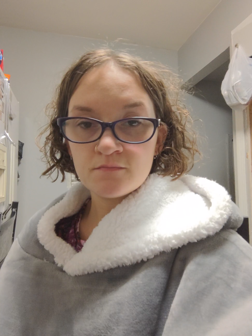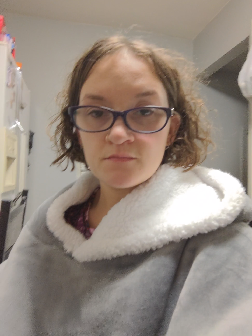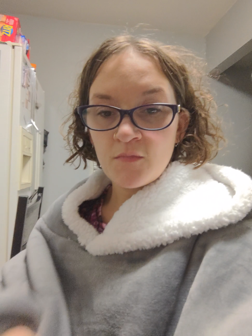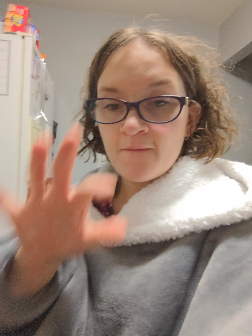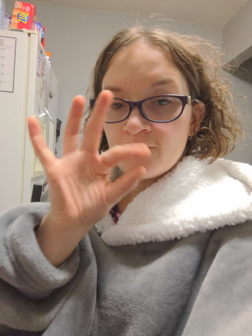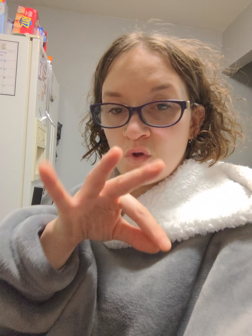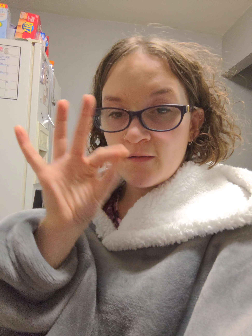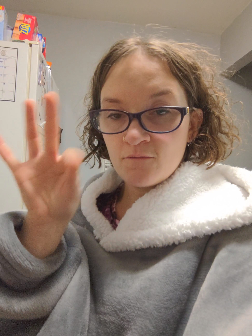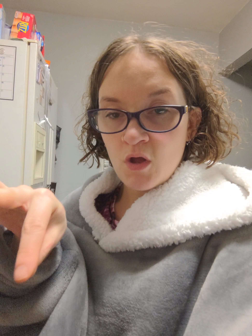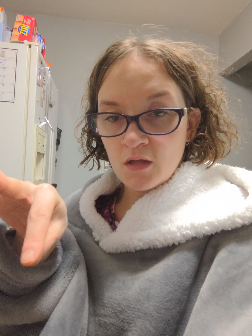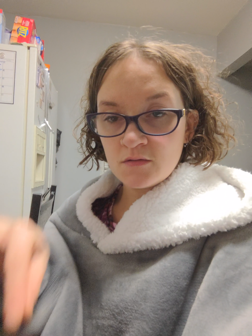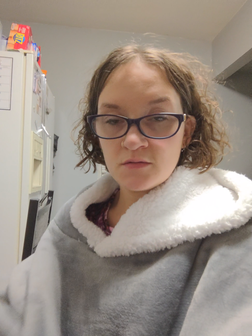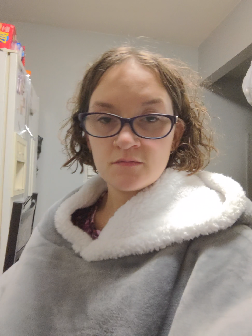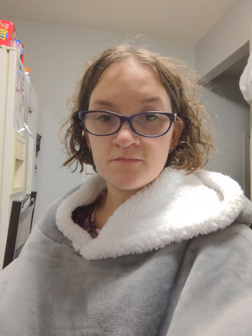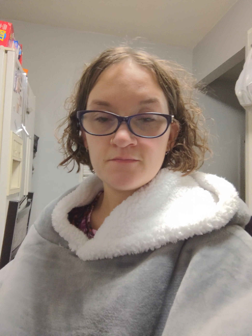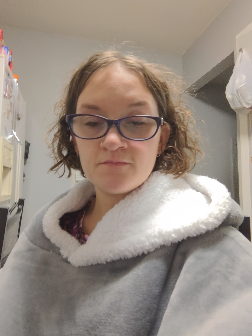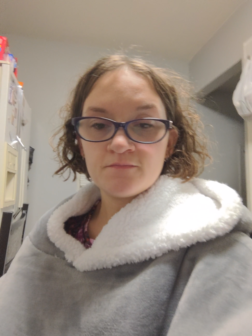french fries